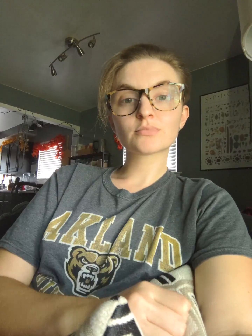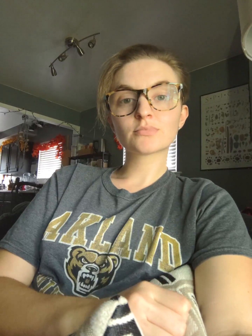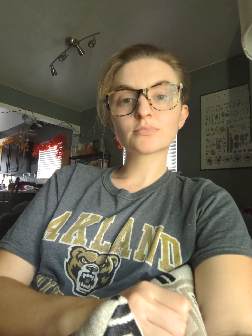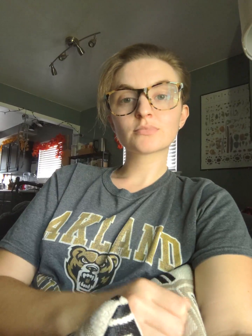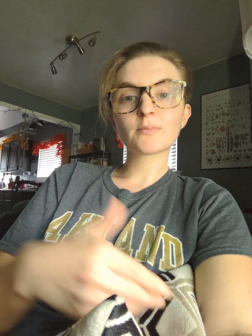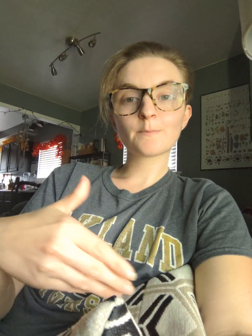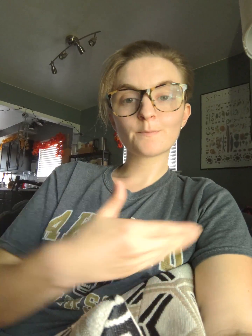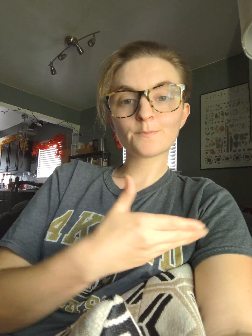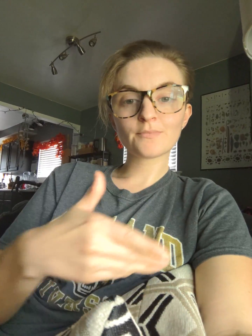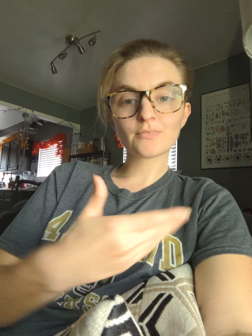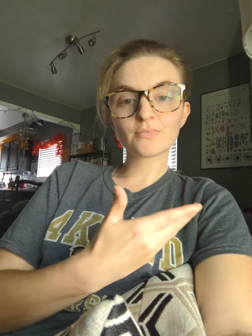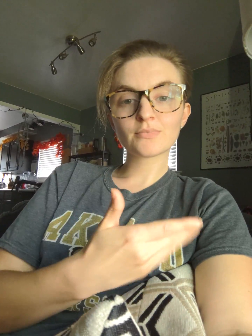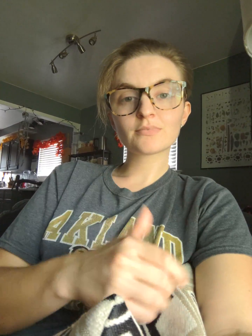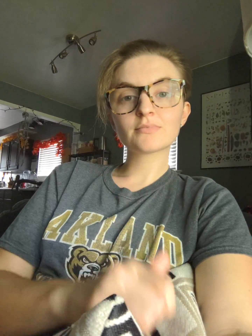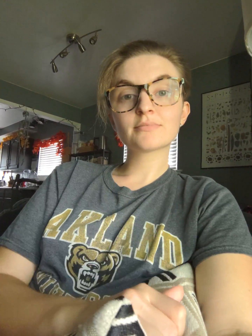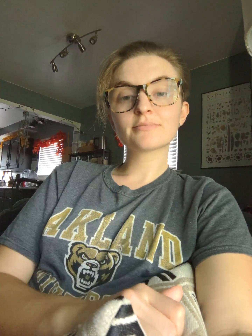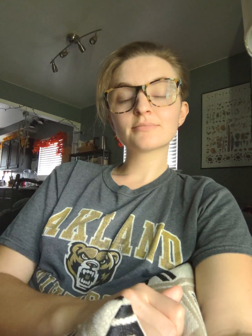baby